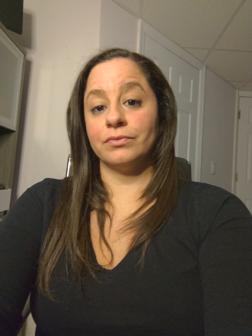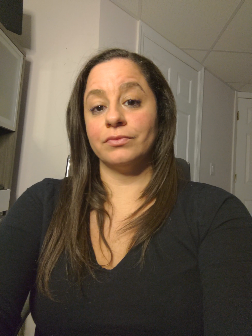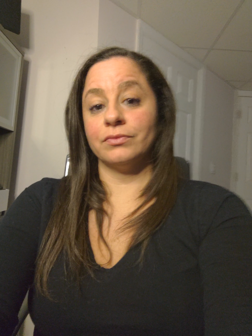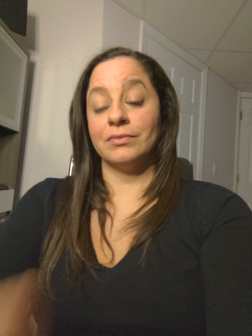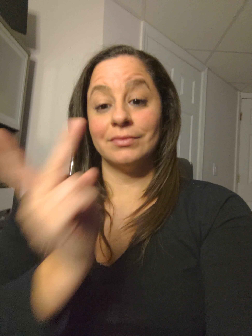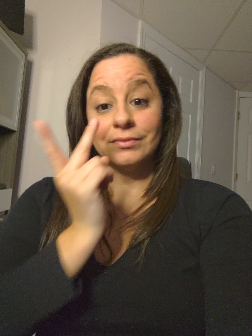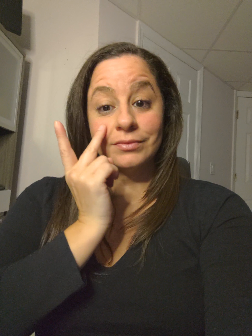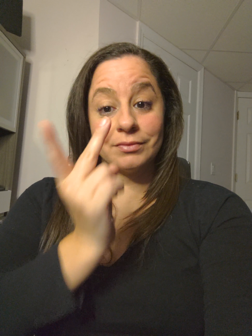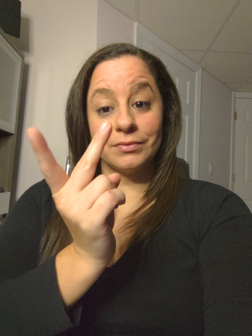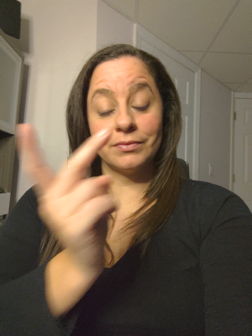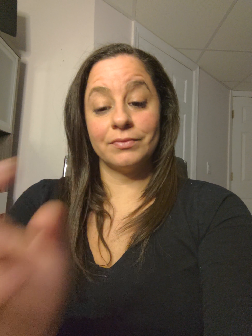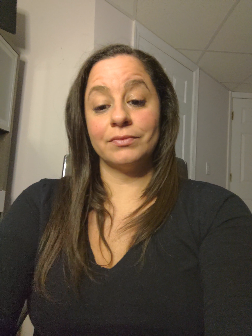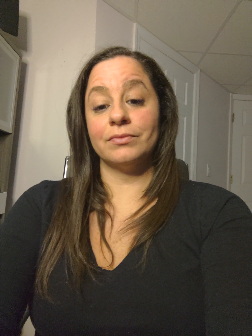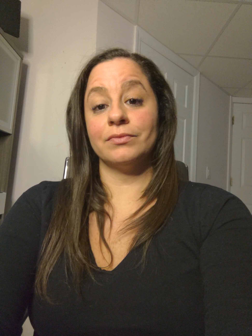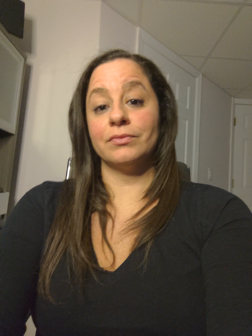see